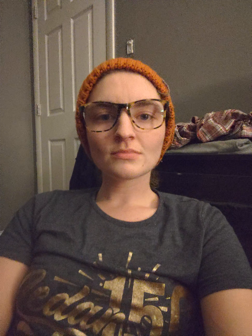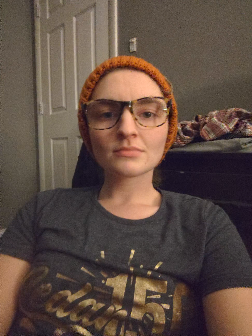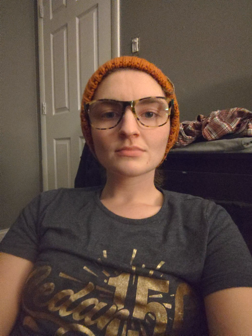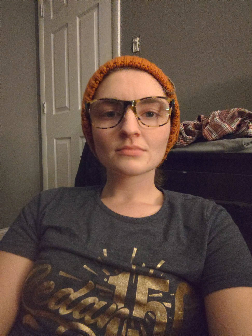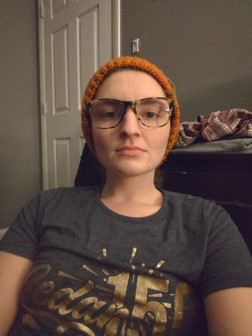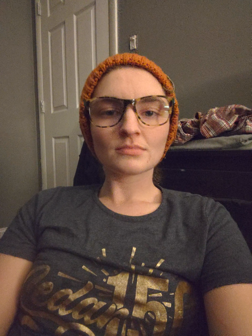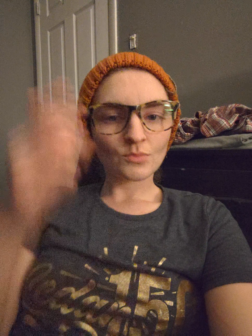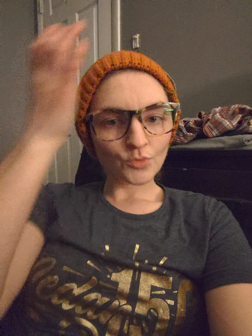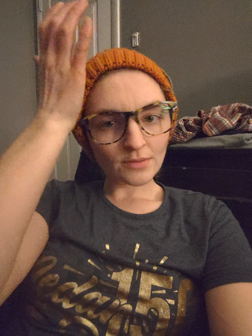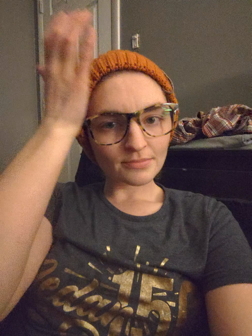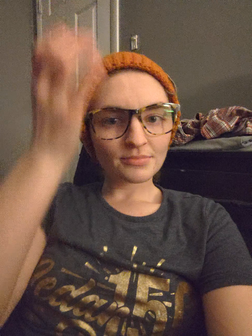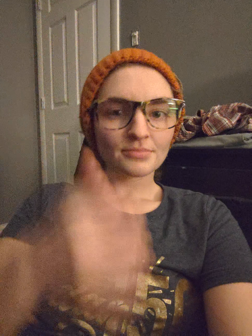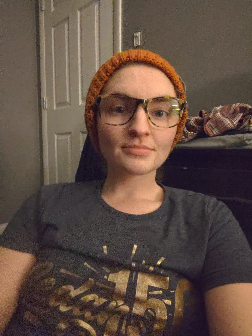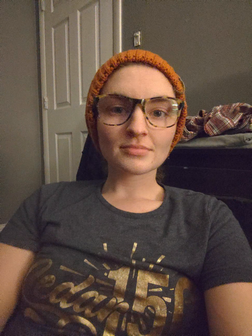garbage